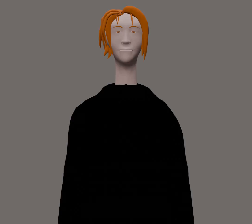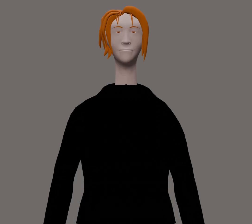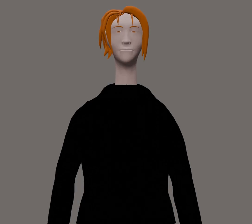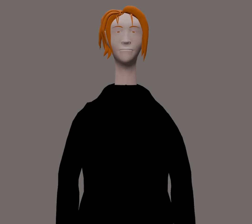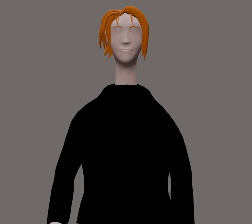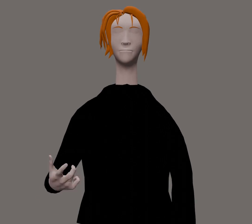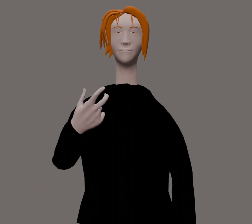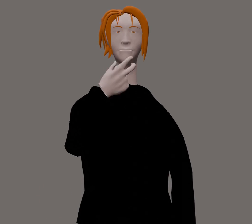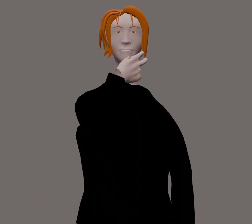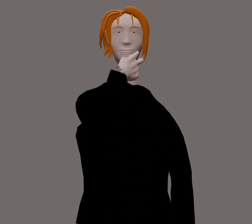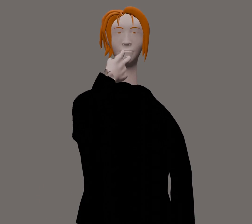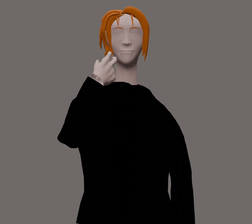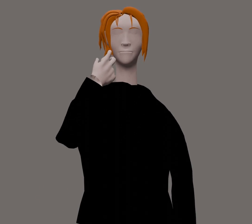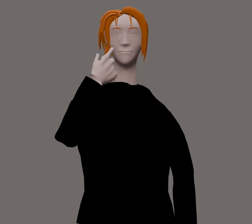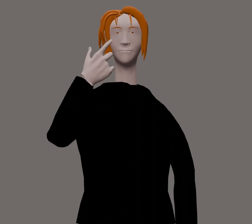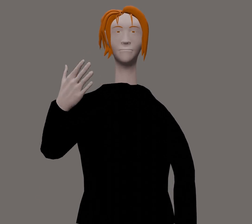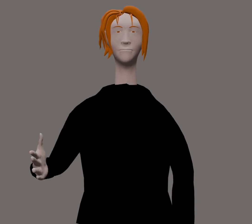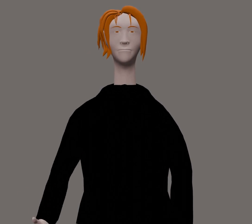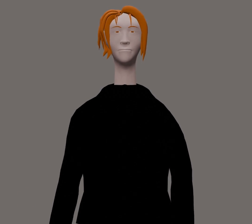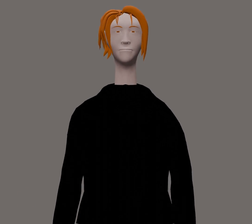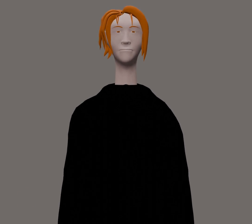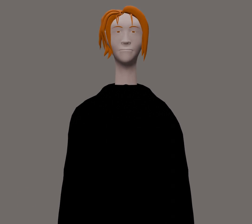Braces